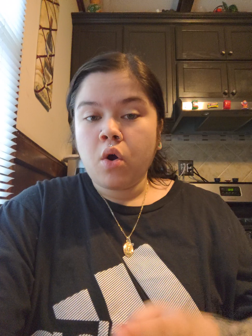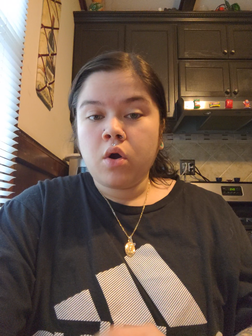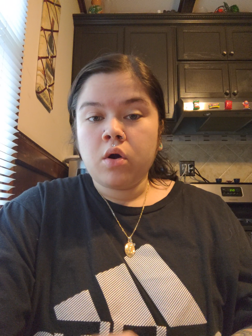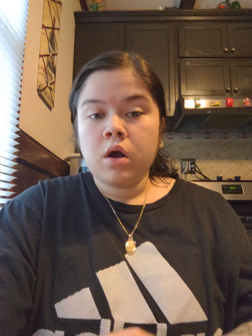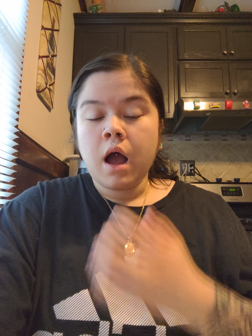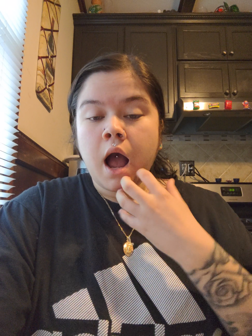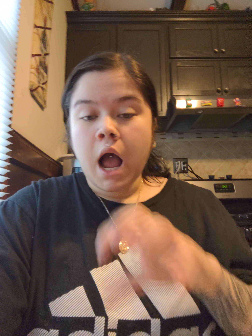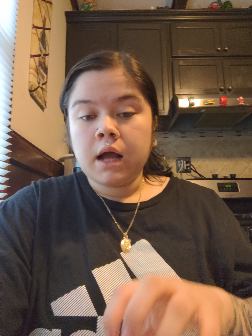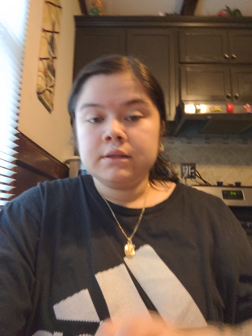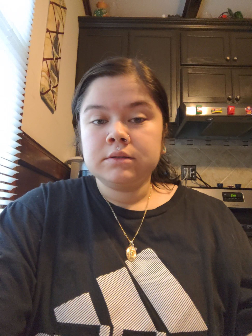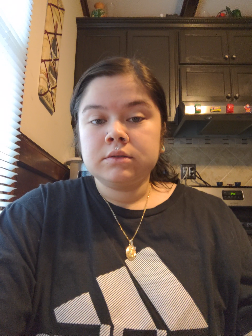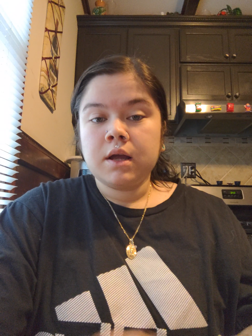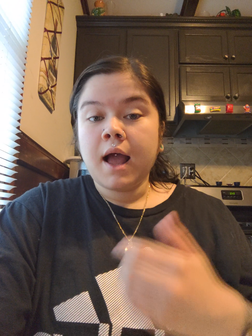hot